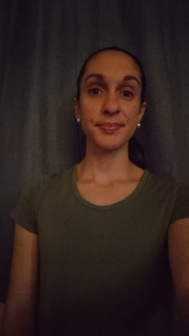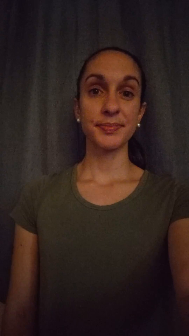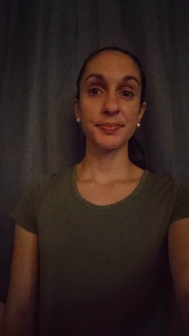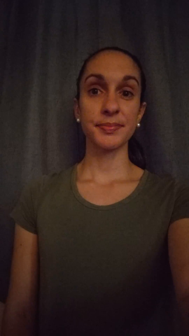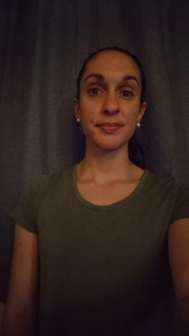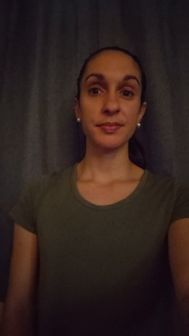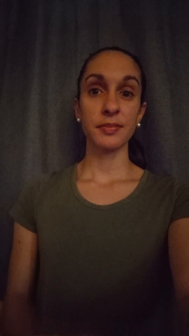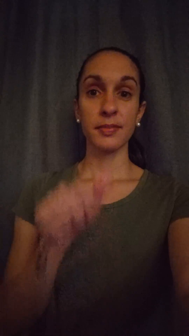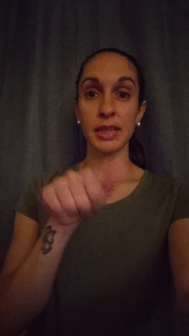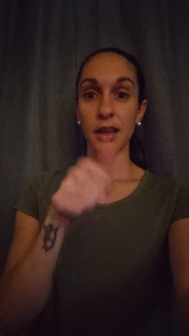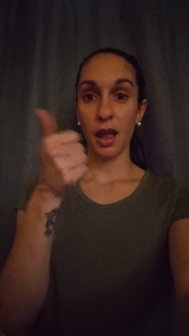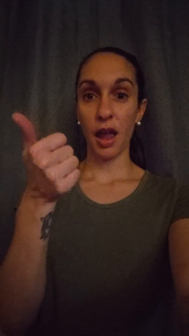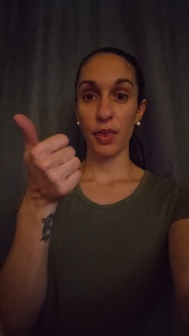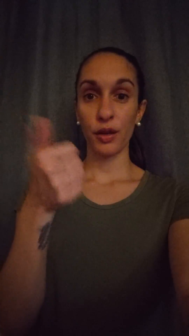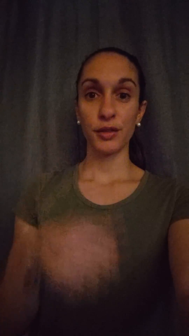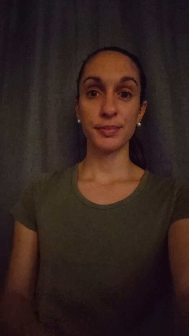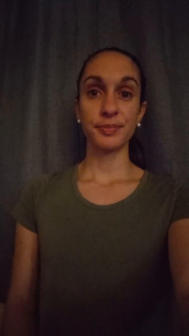other